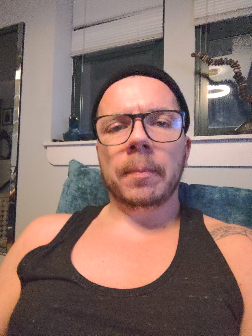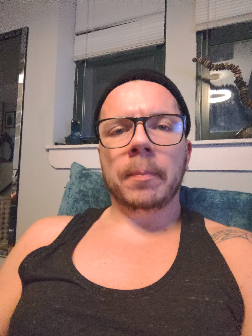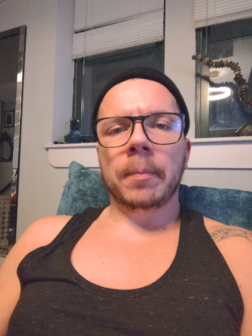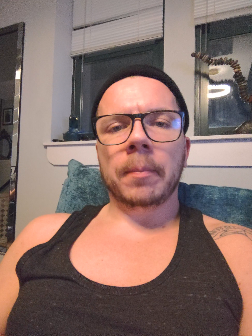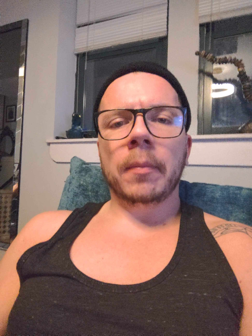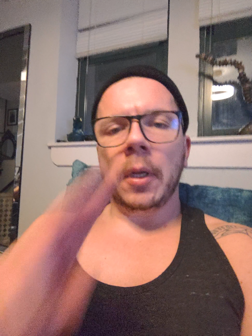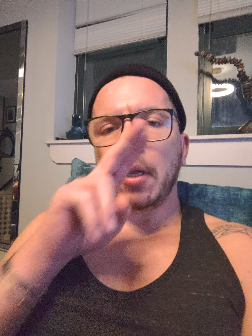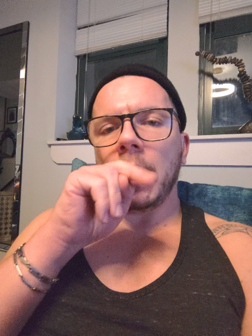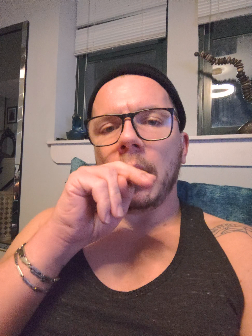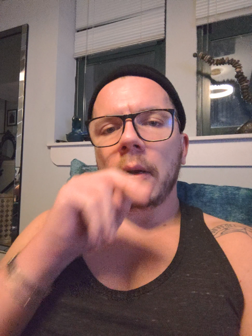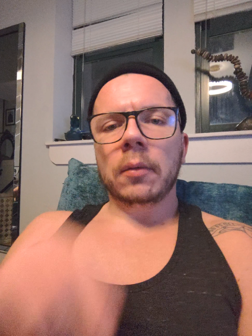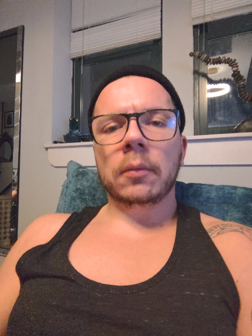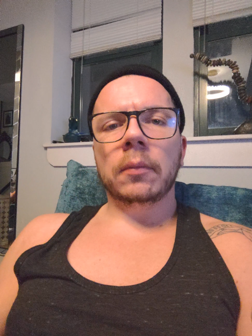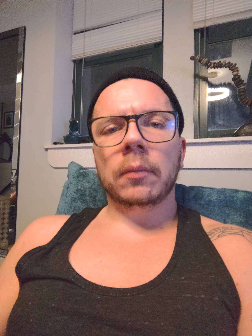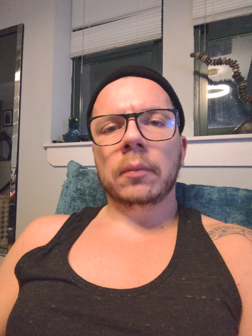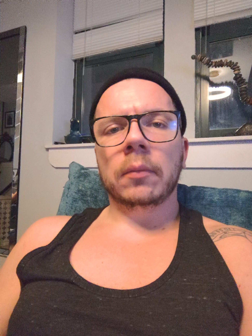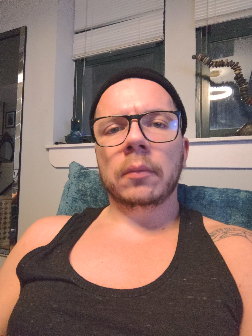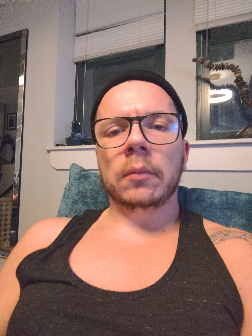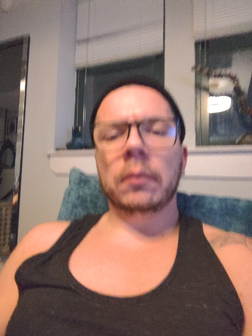tongue